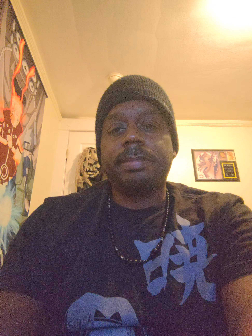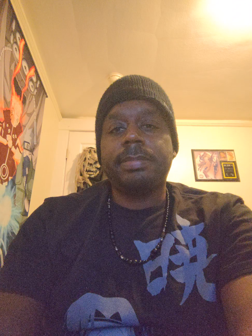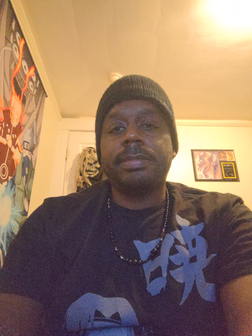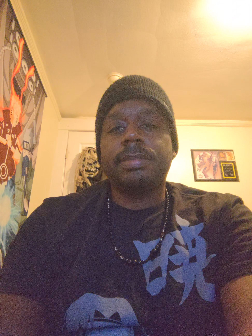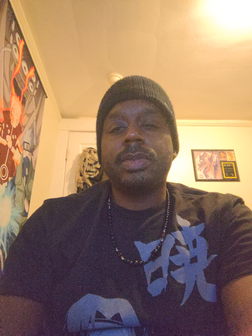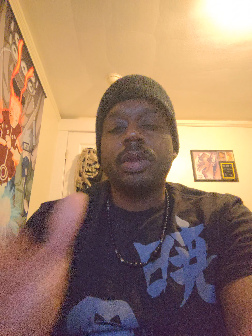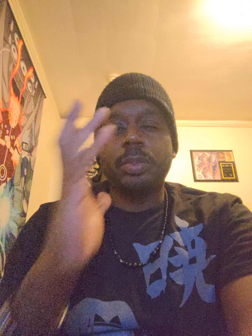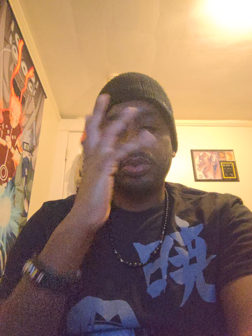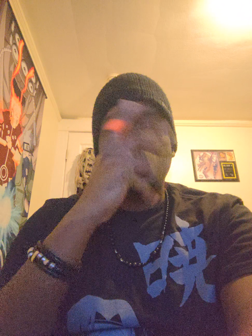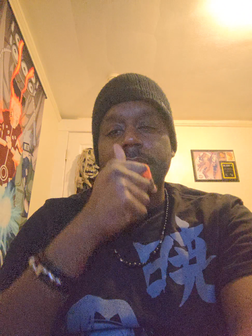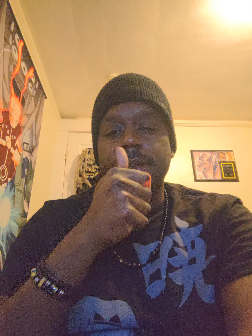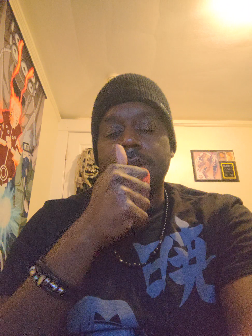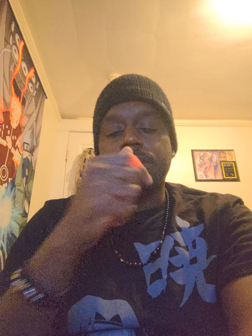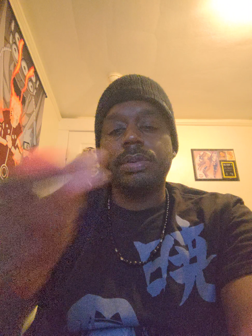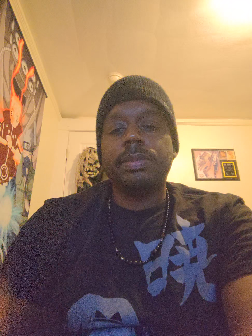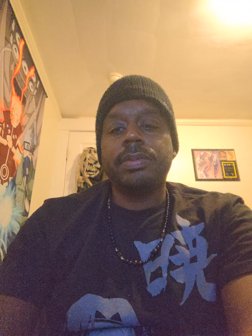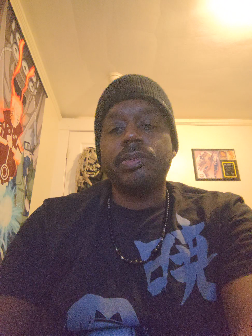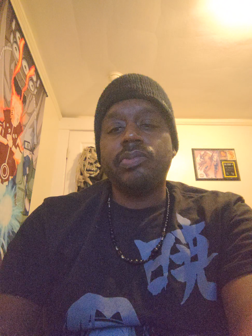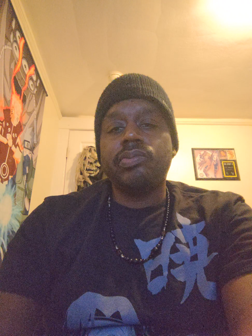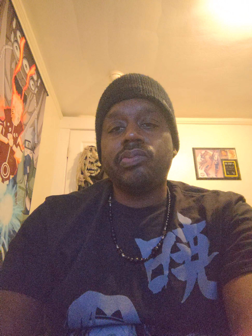pretty